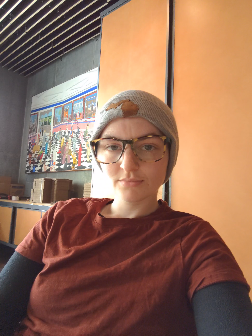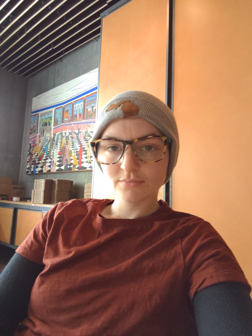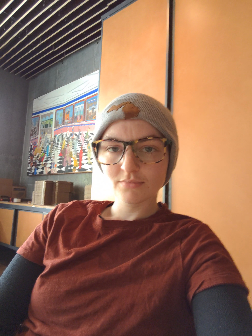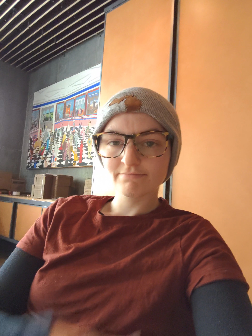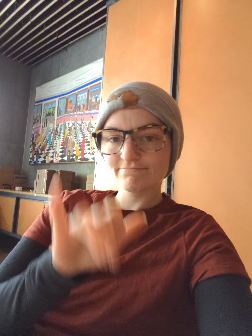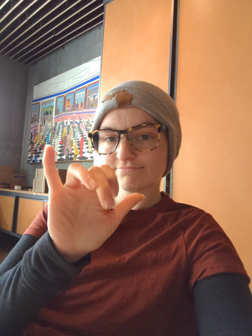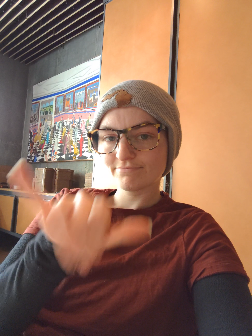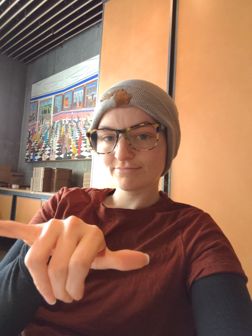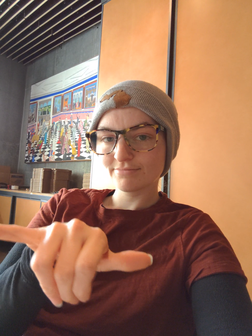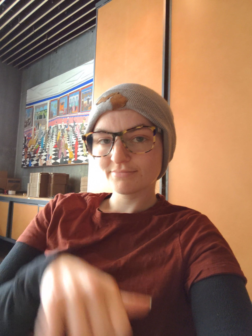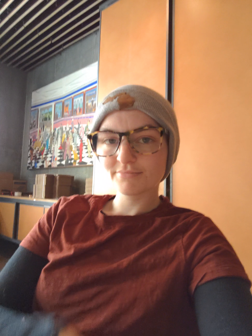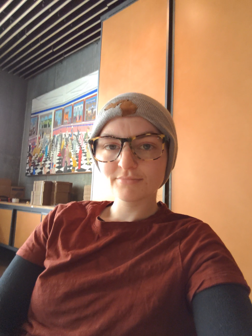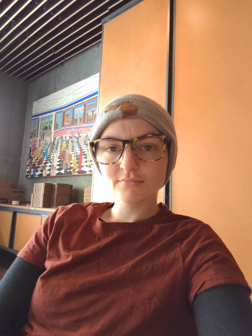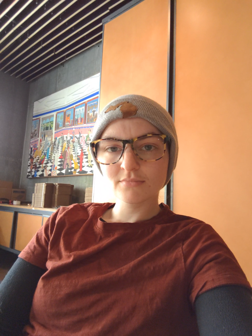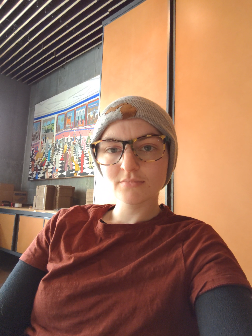that